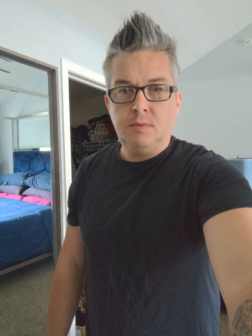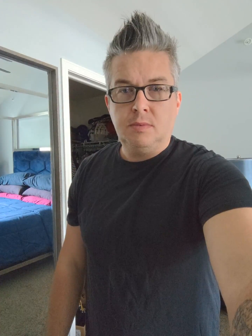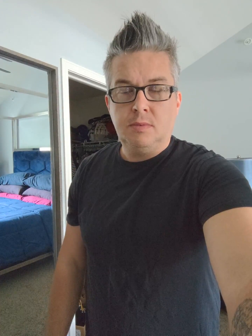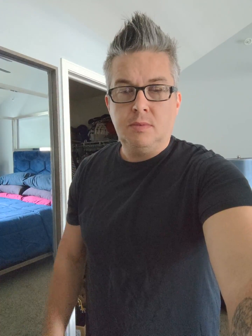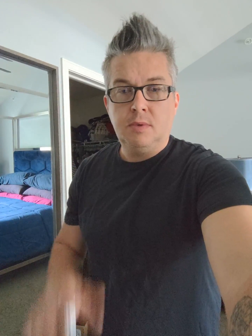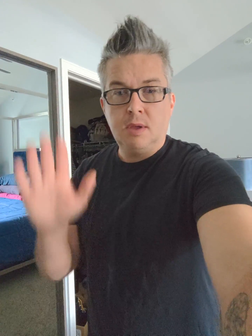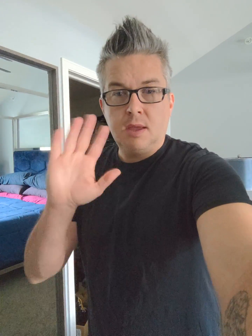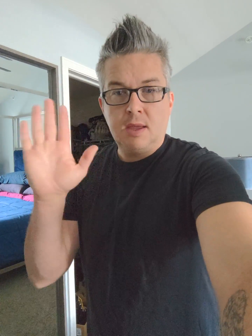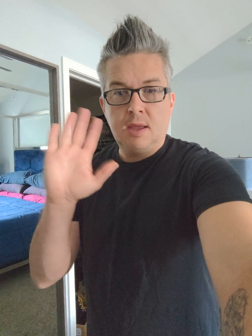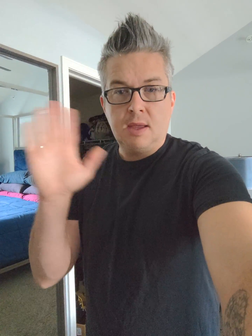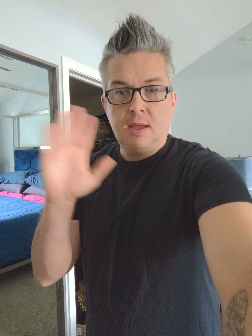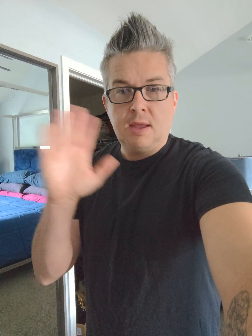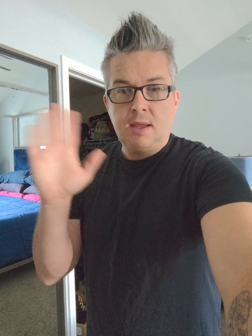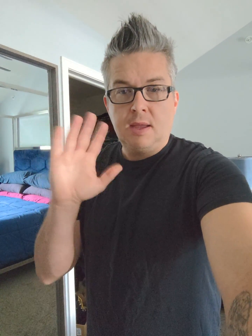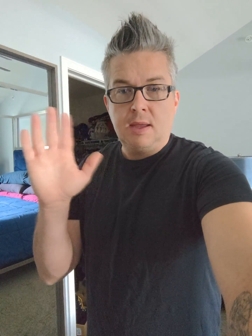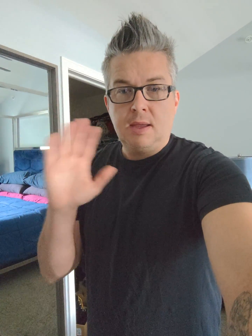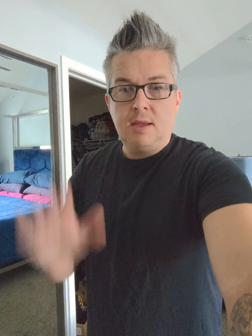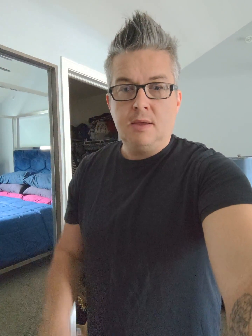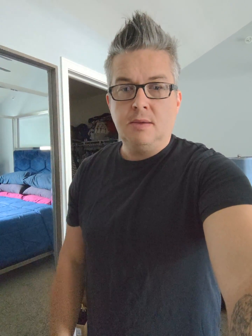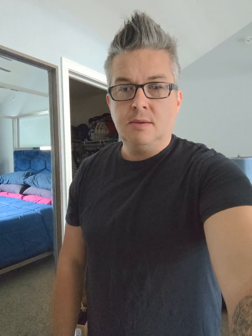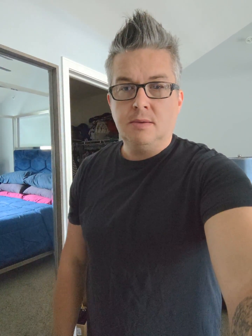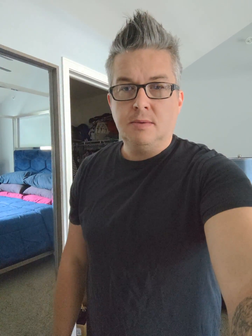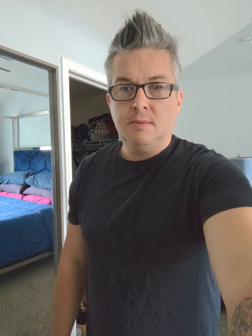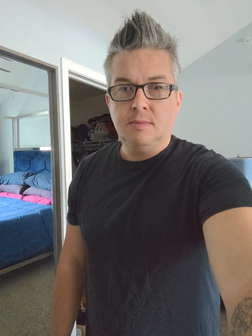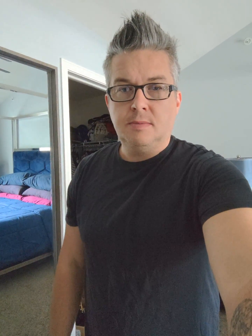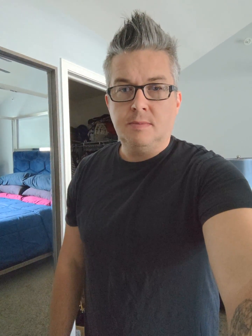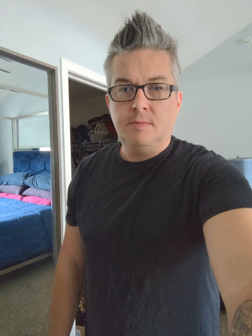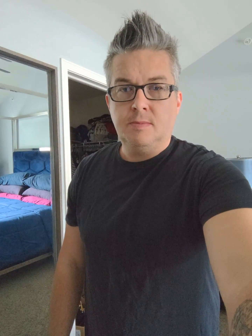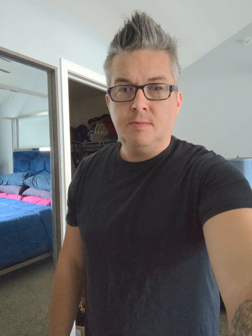hi